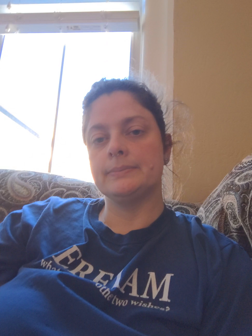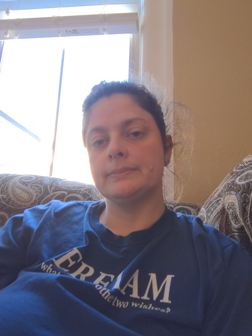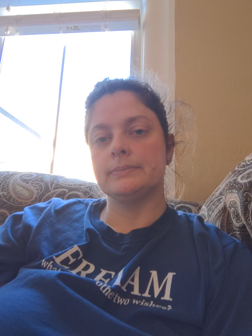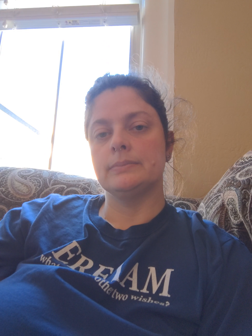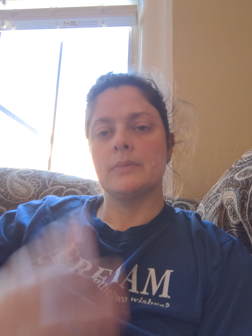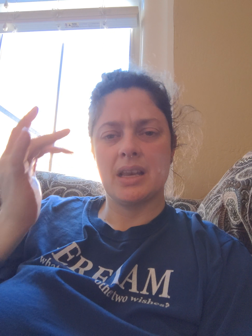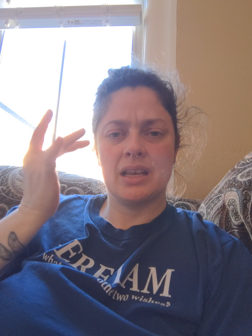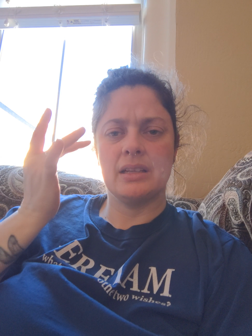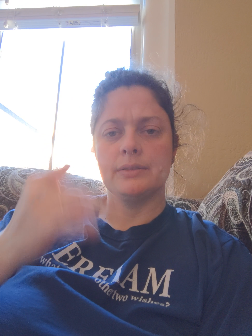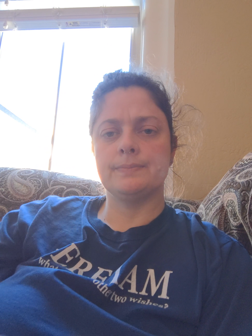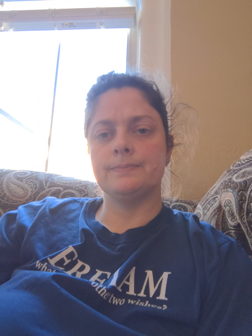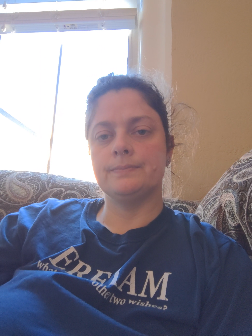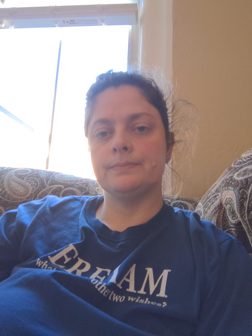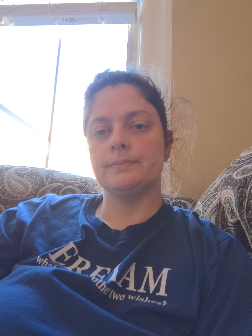why